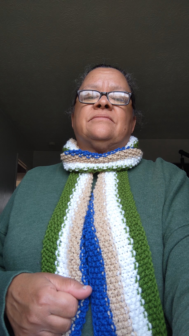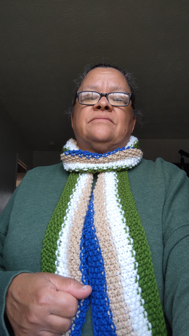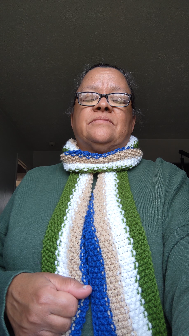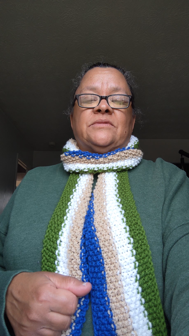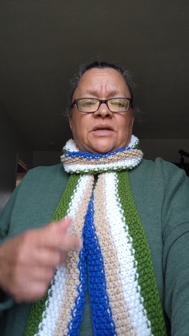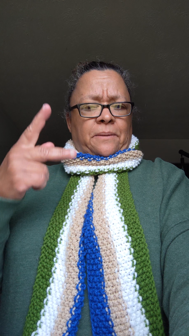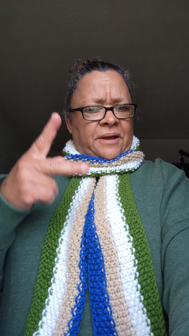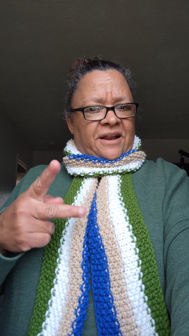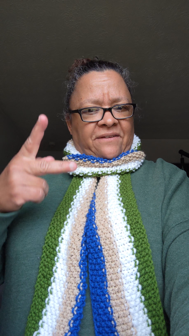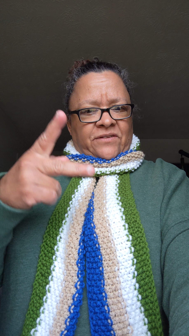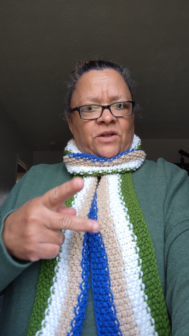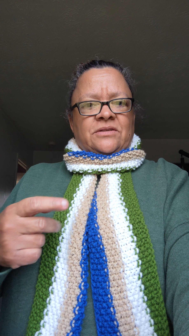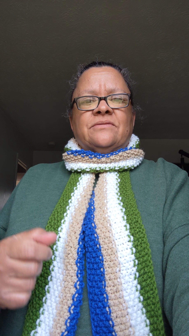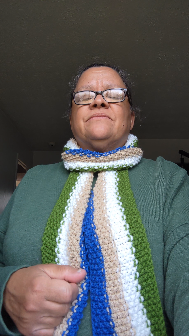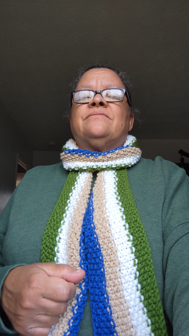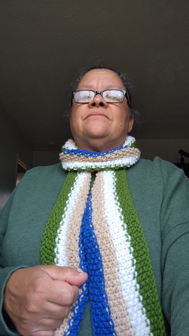careful